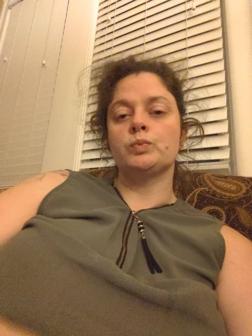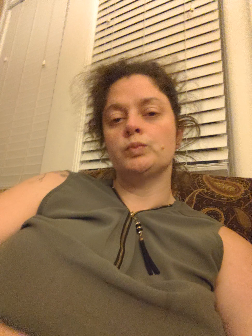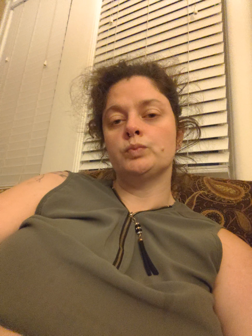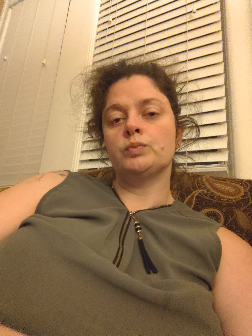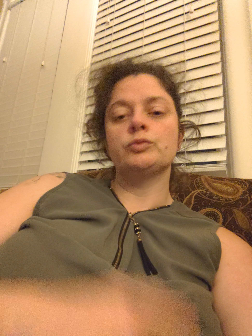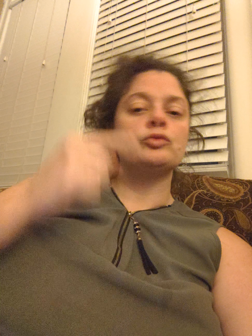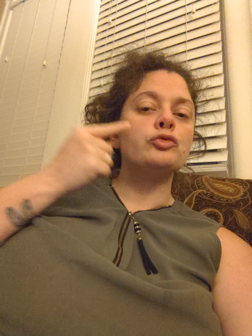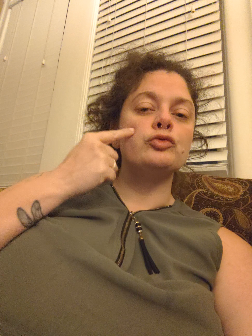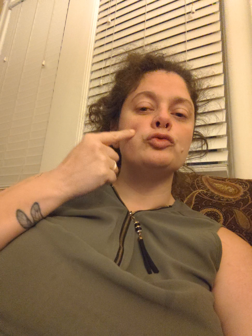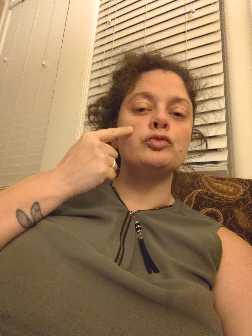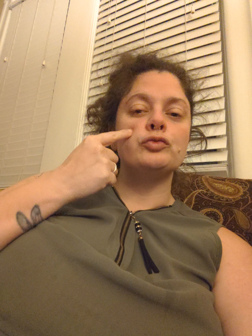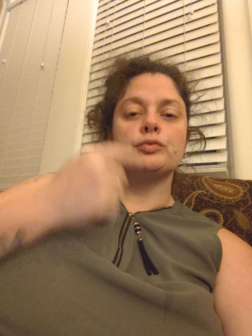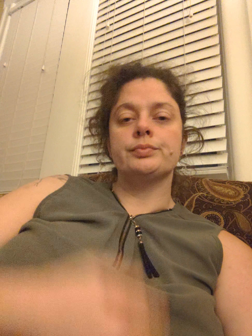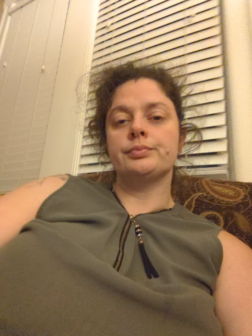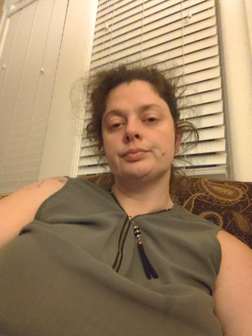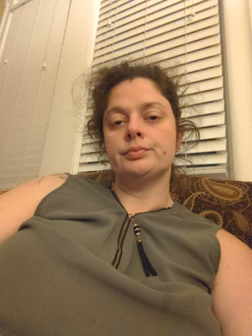cheek